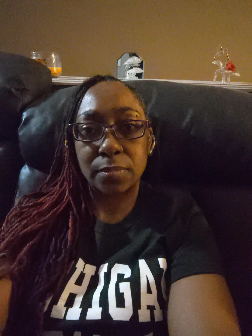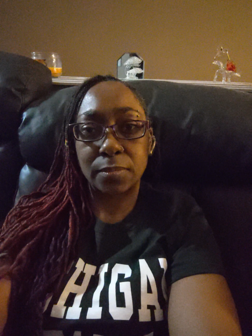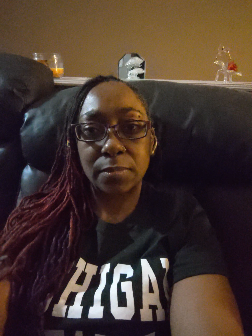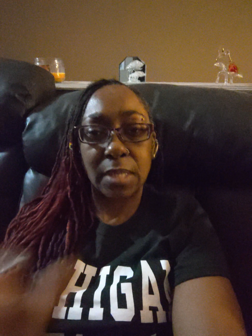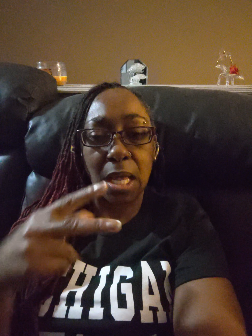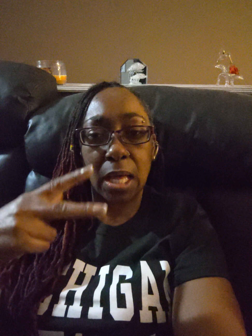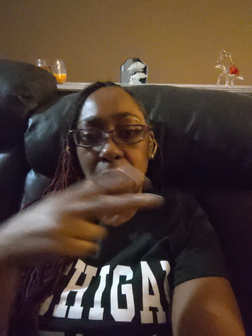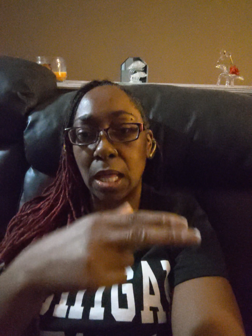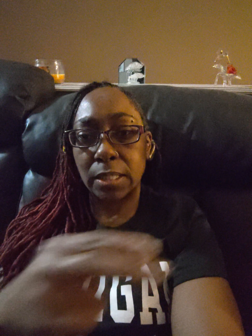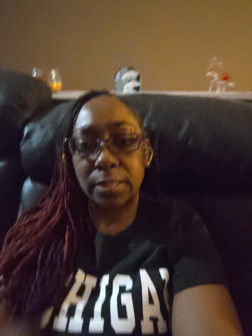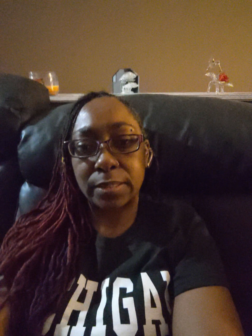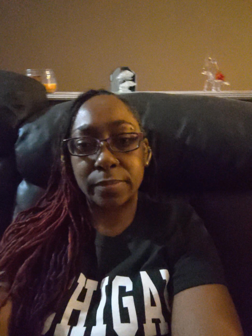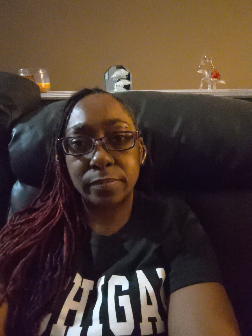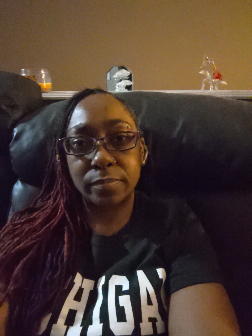cut